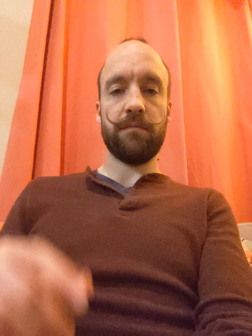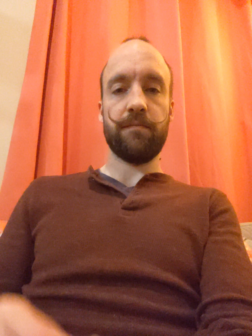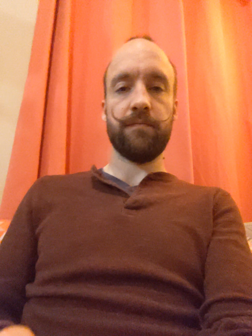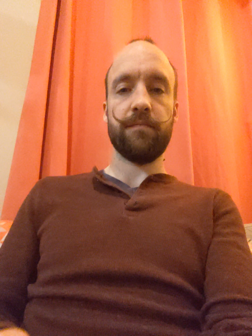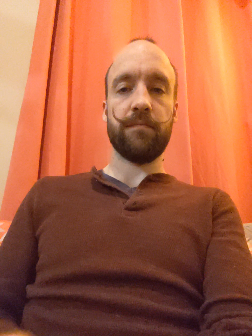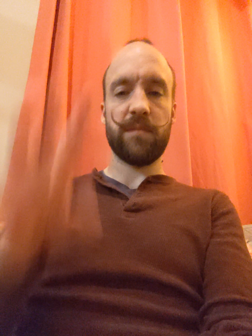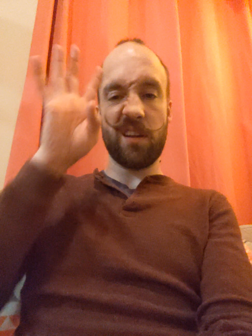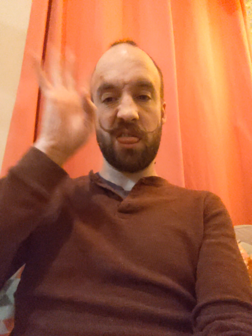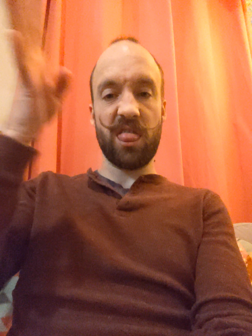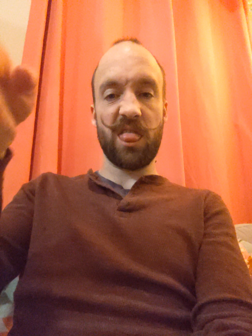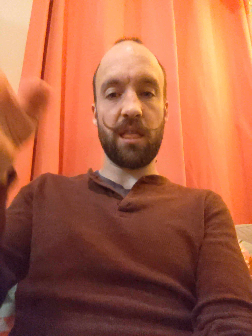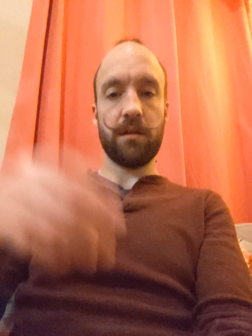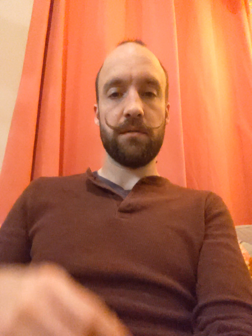pretend